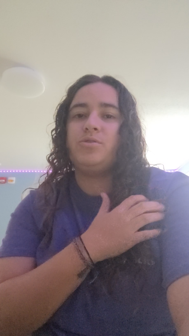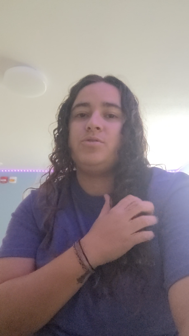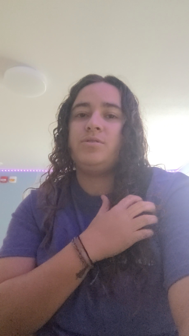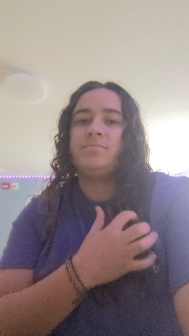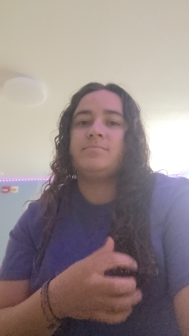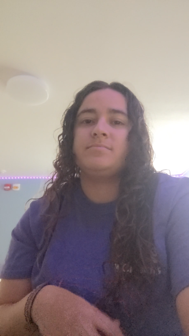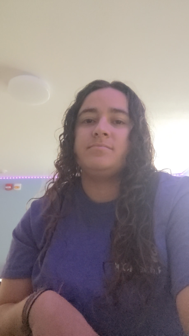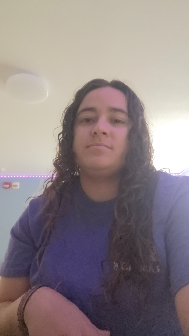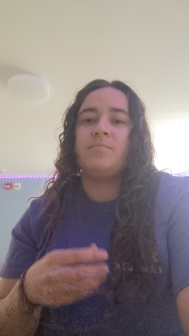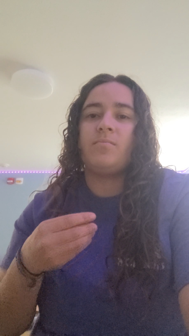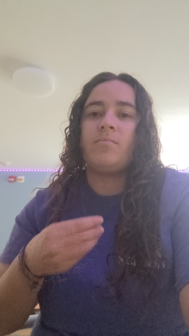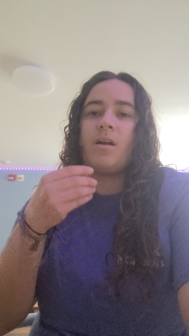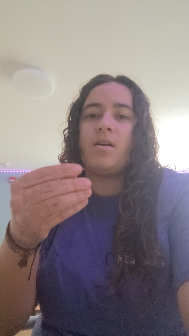buy